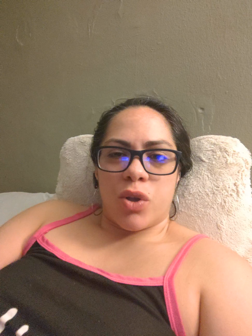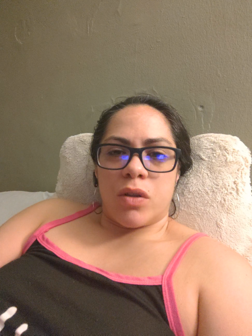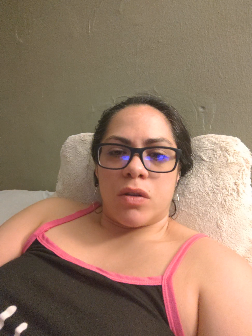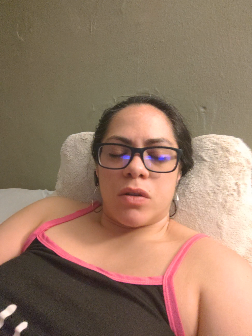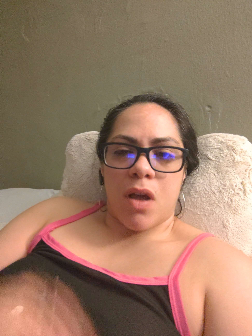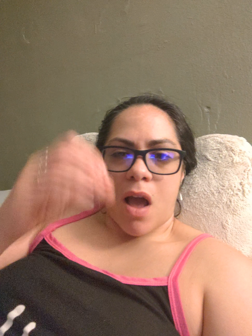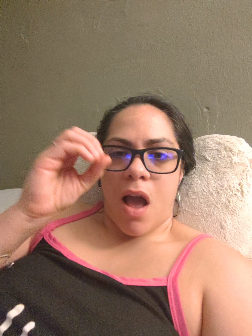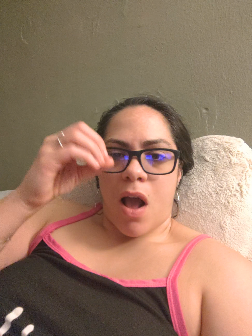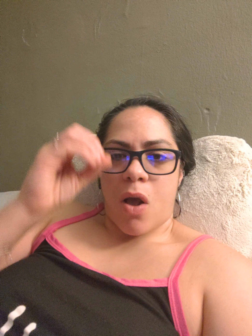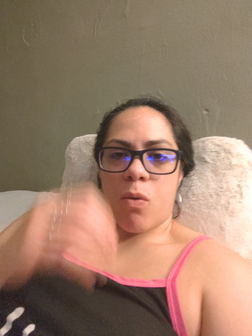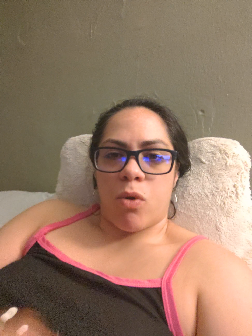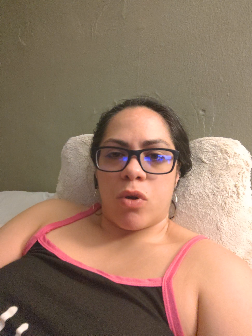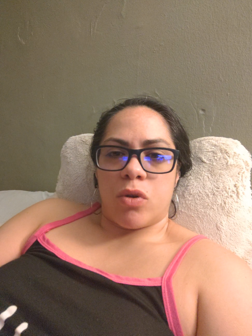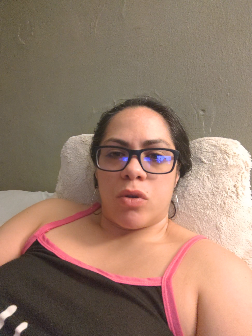owl